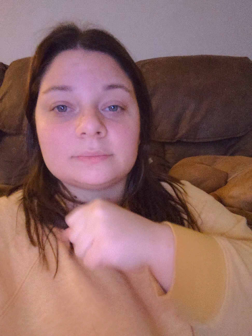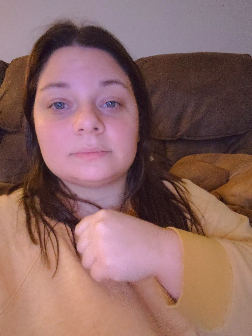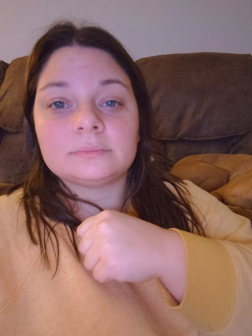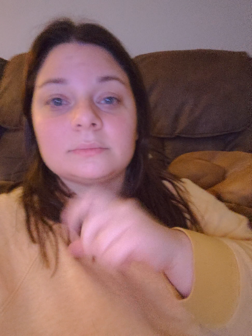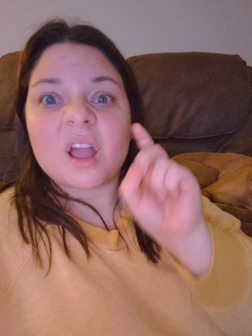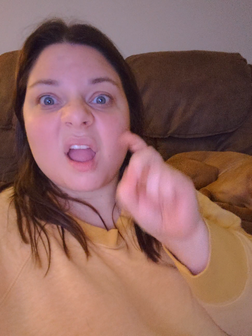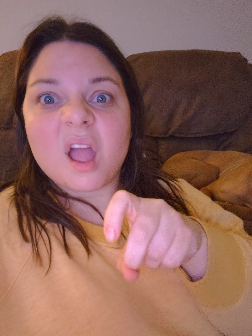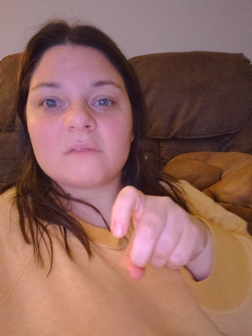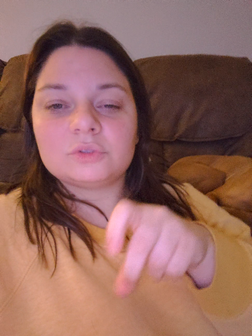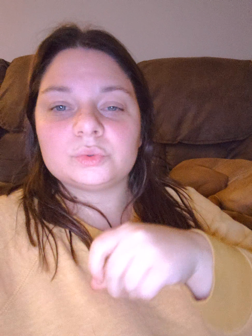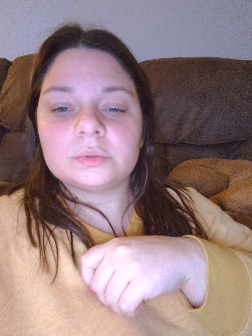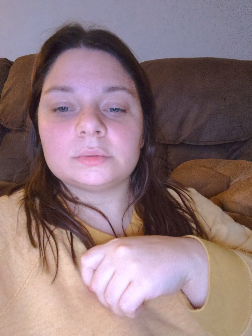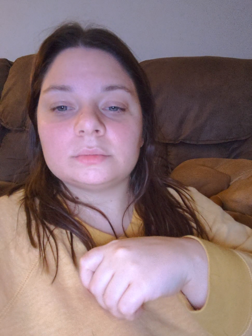have to